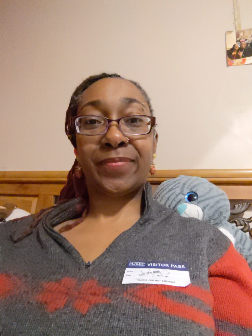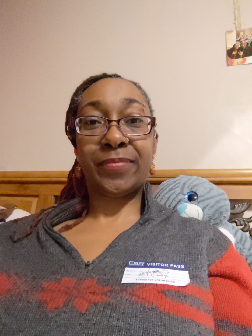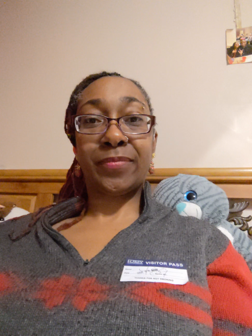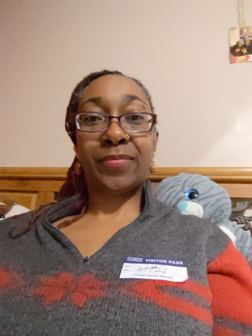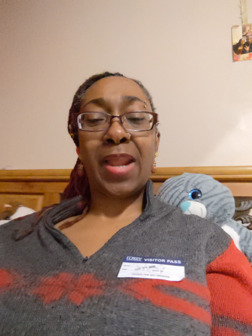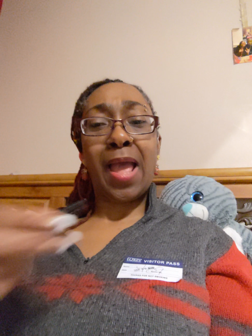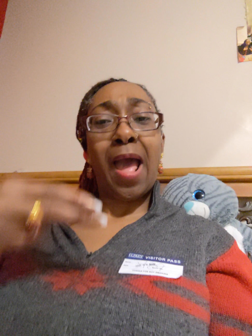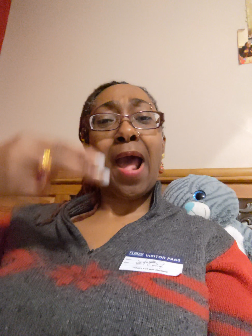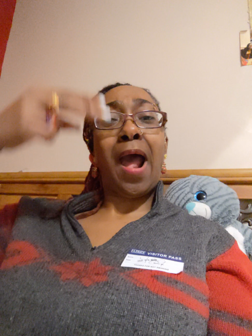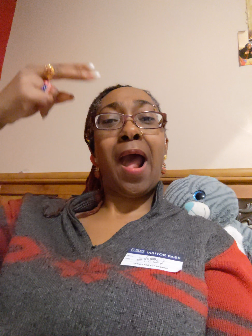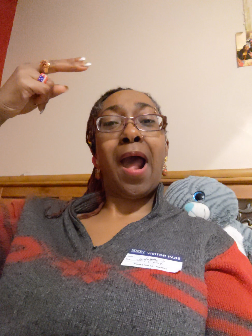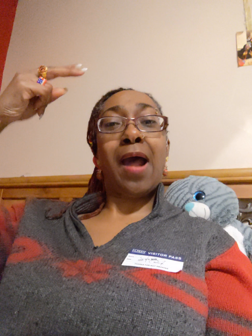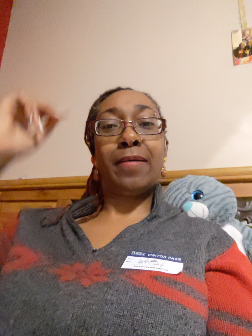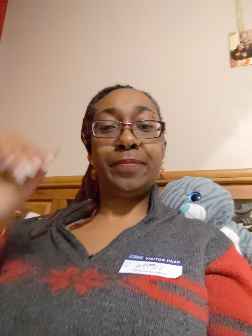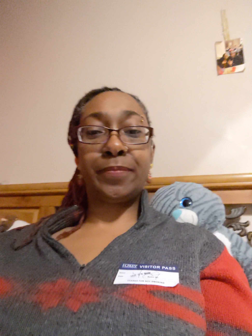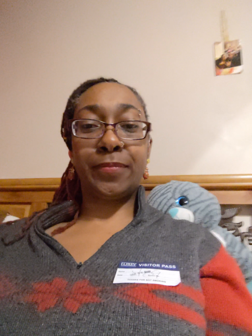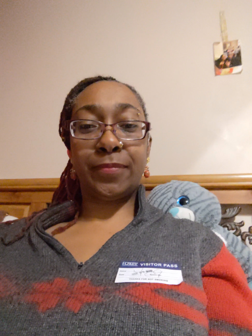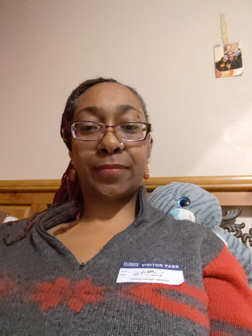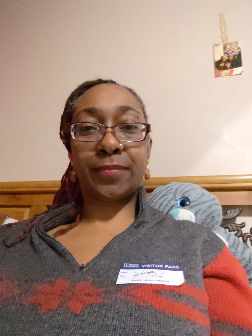high